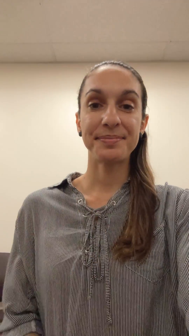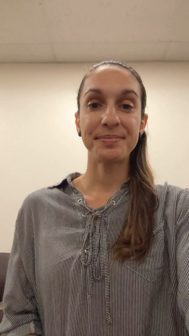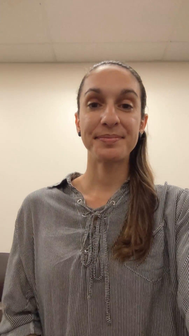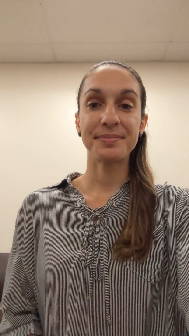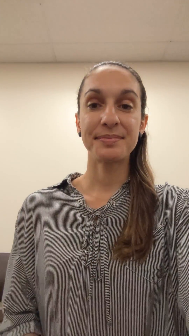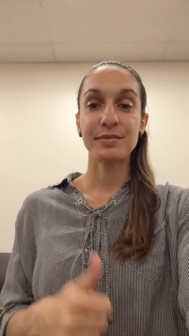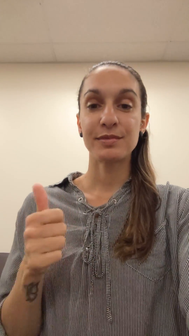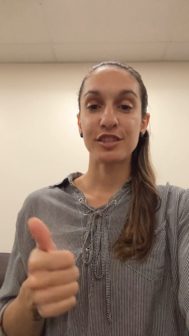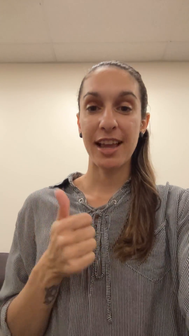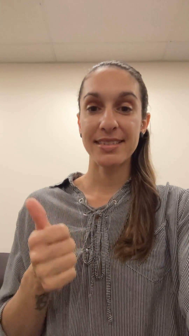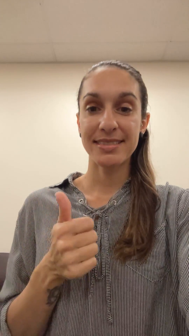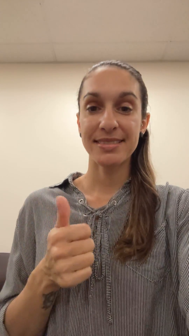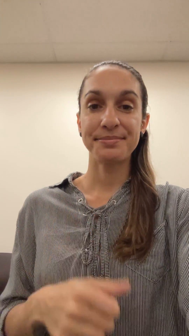chase